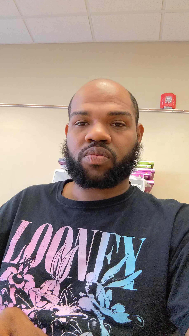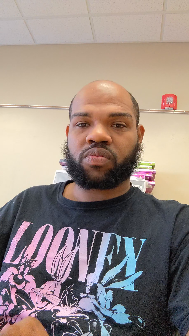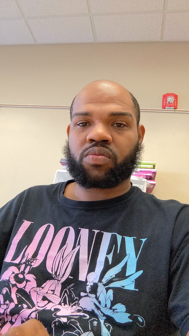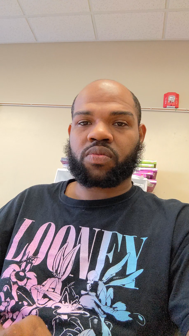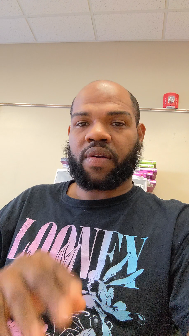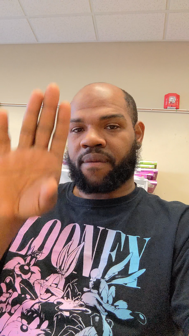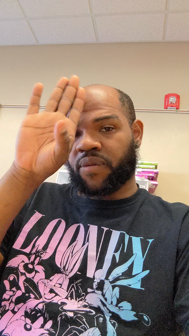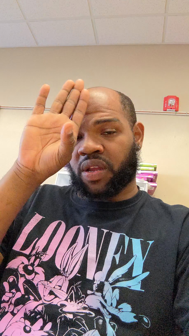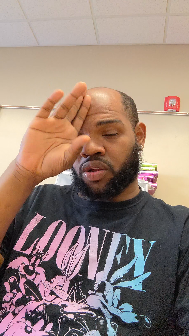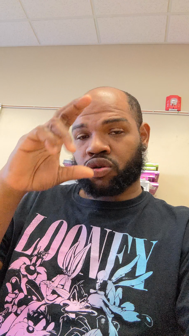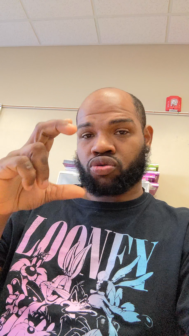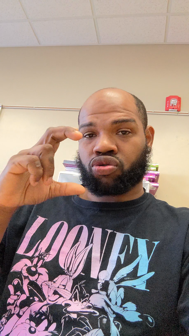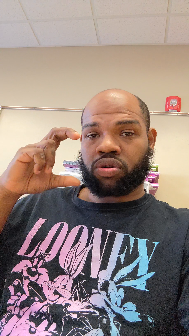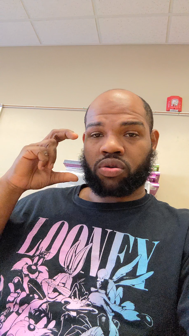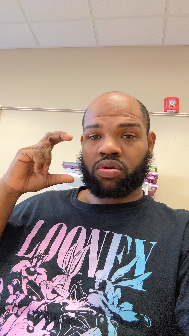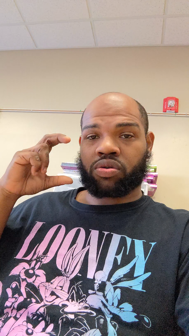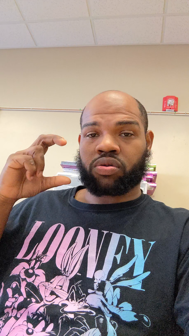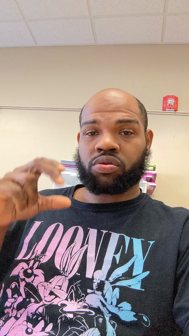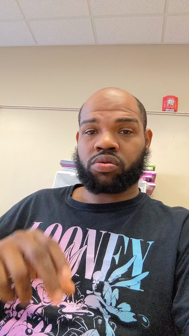fire truck